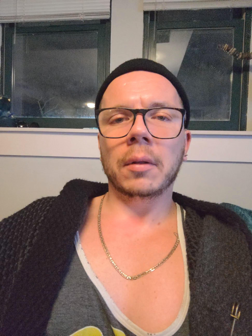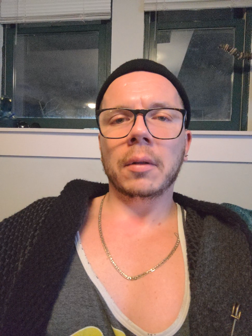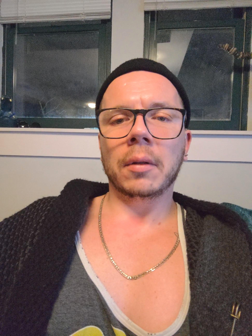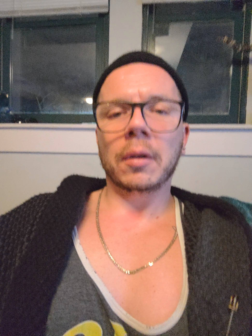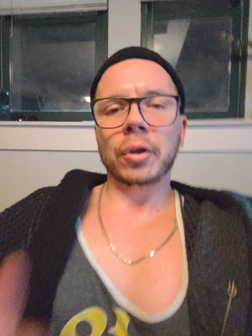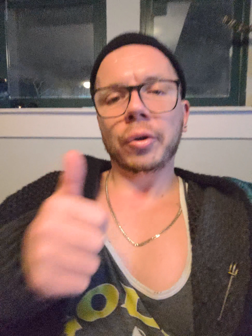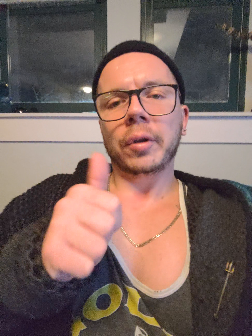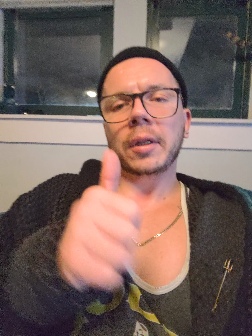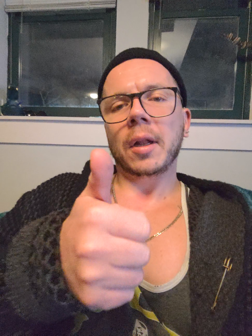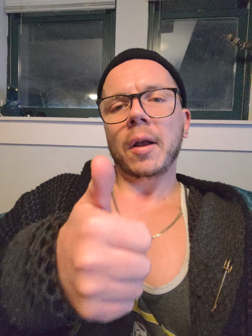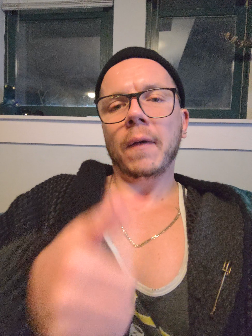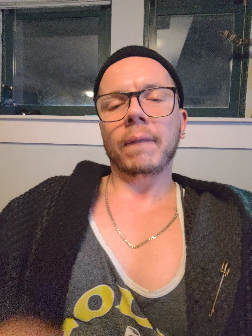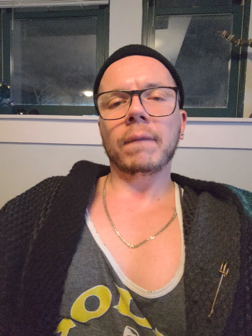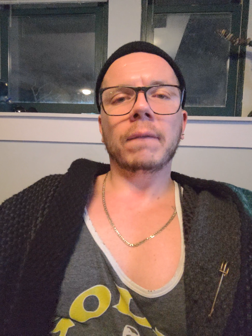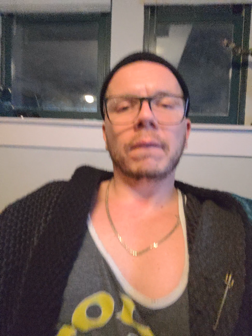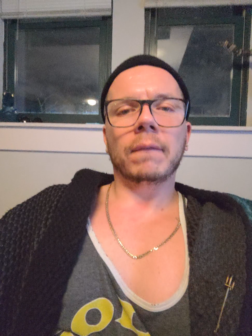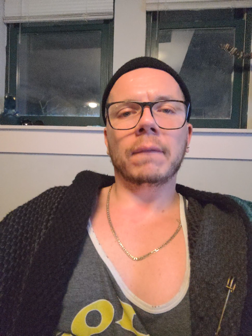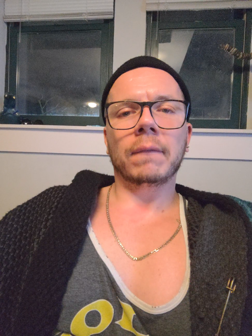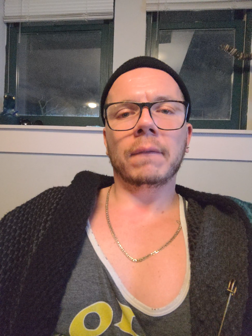yourself